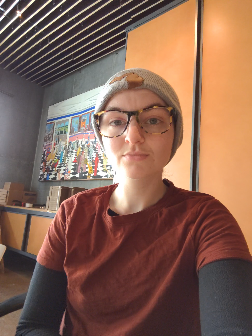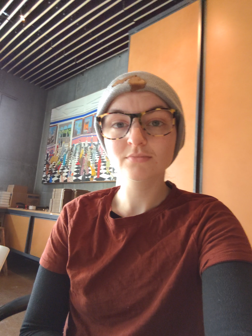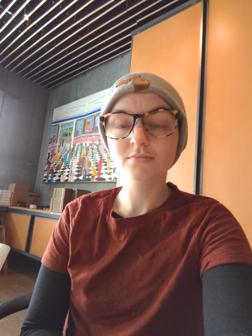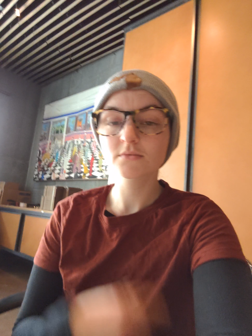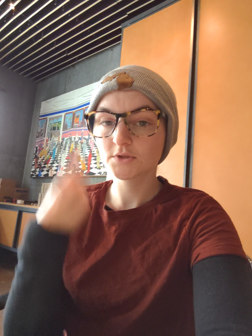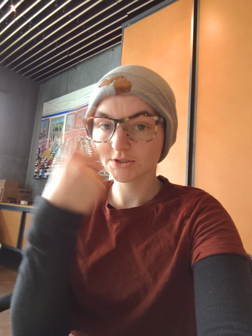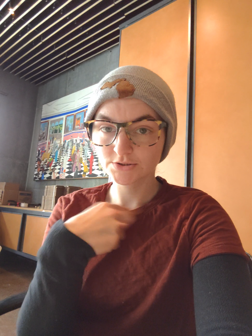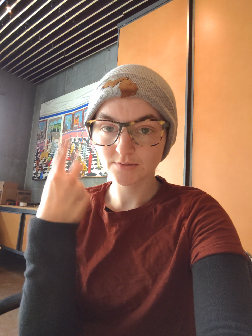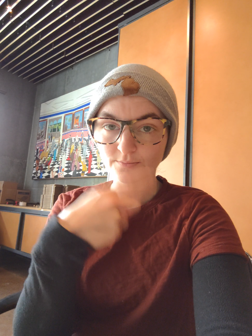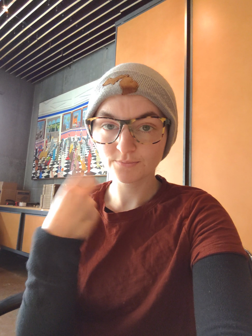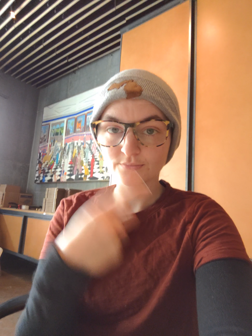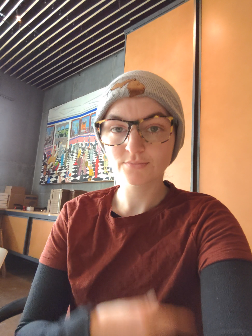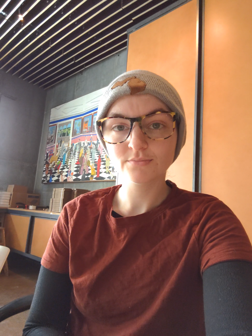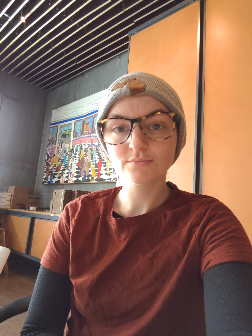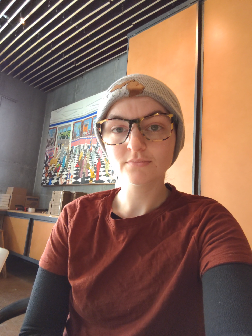face